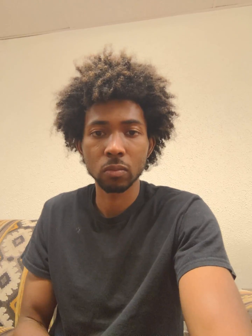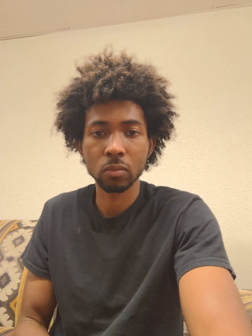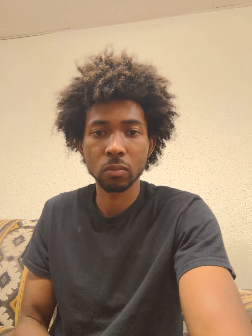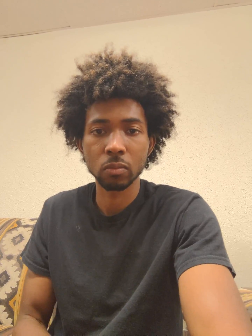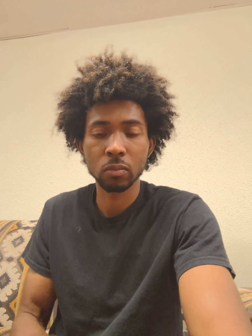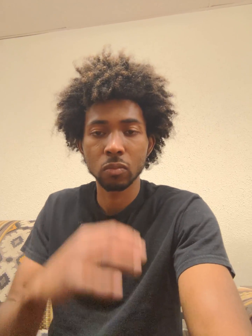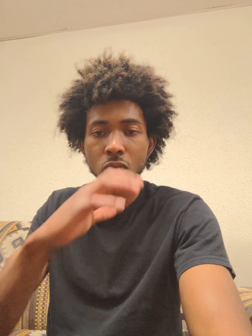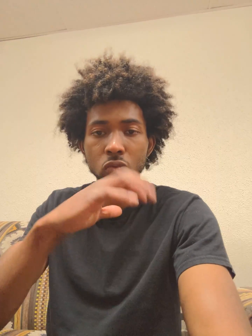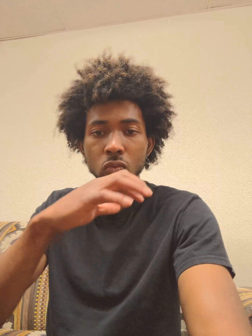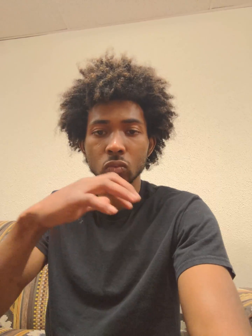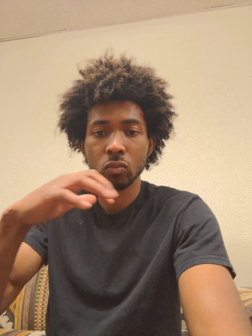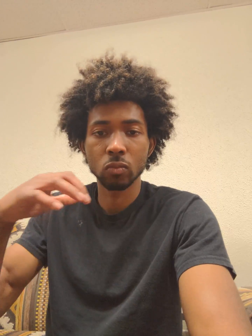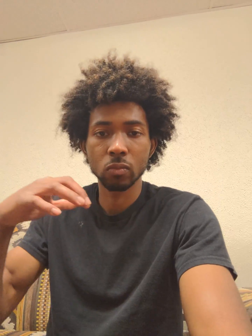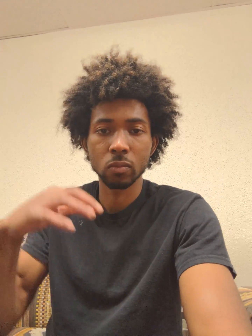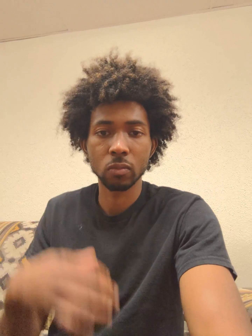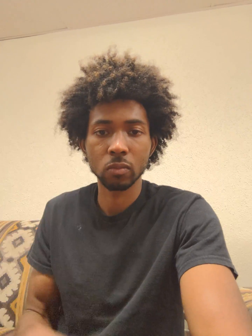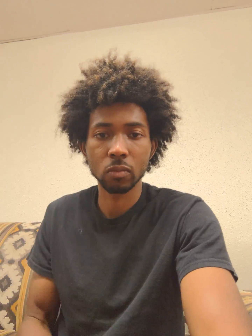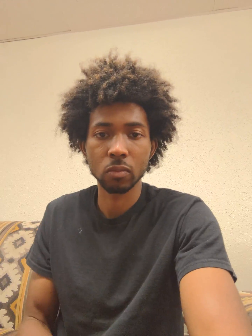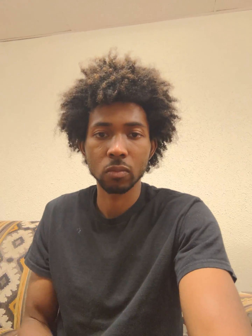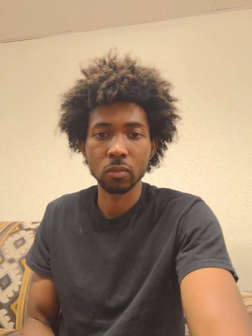grapes